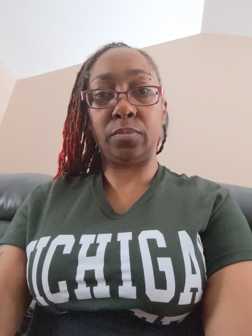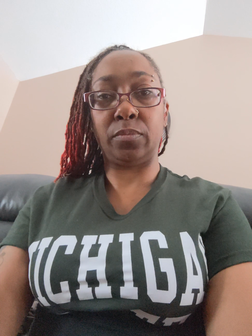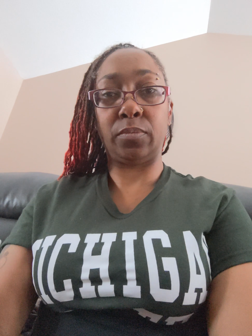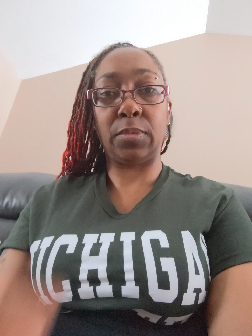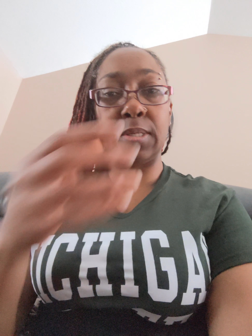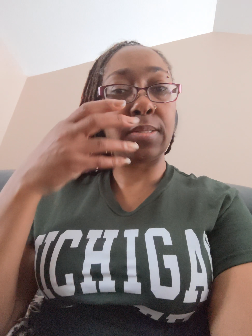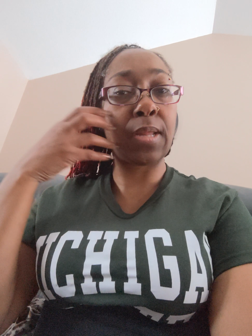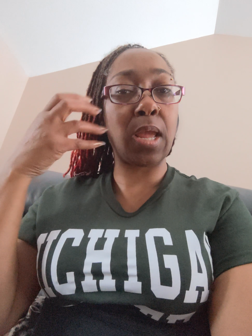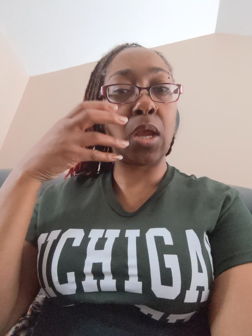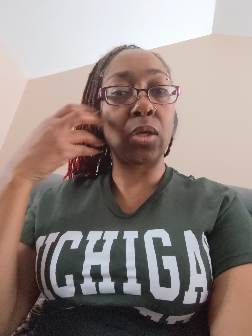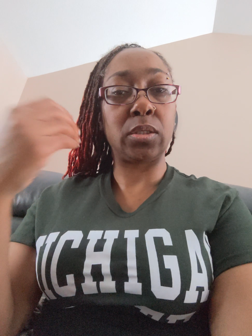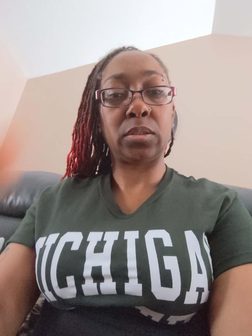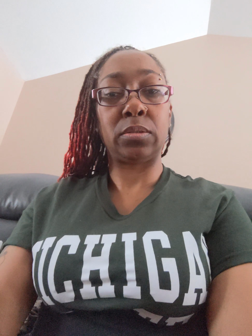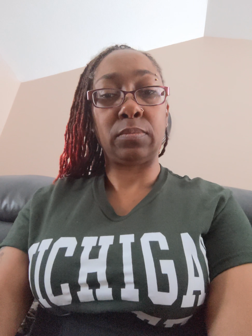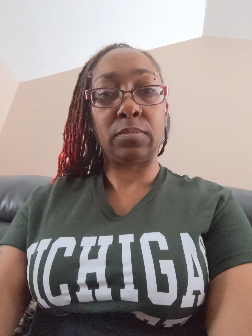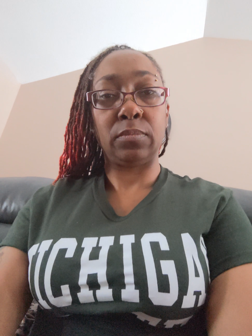tiger